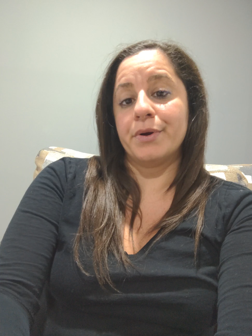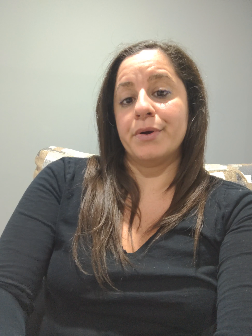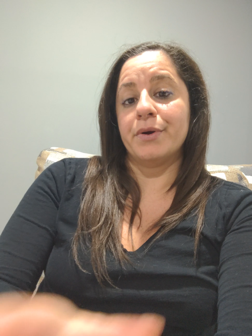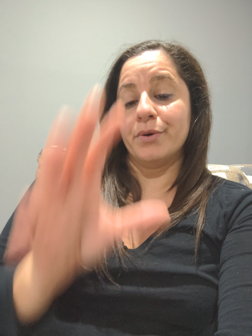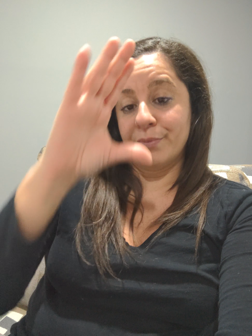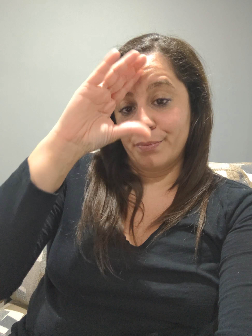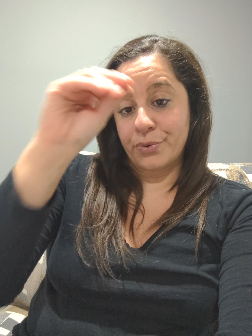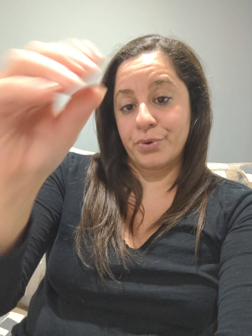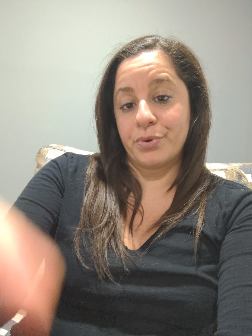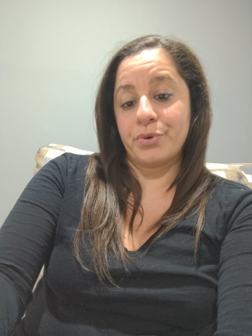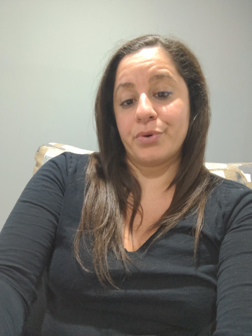boy